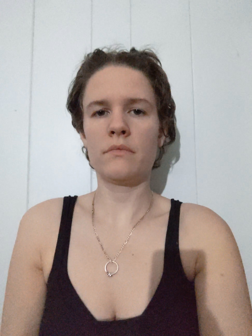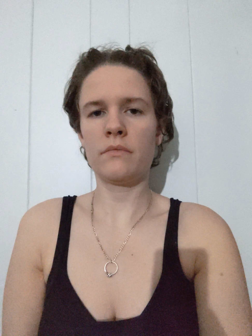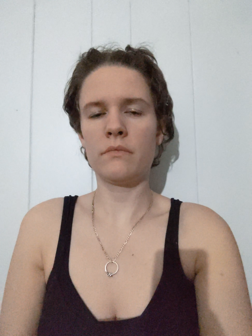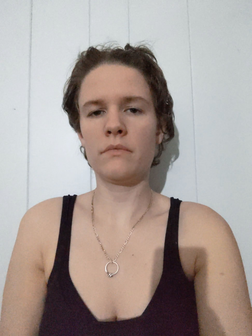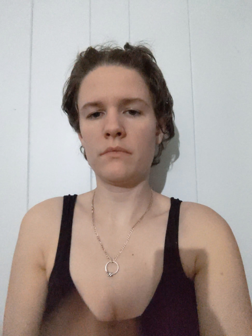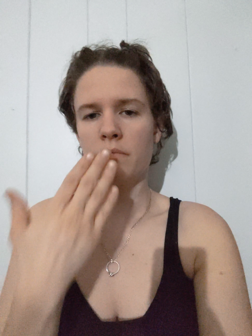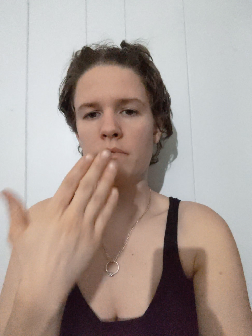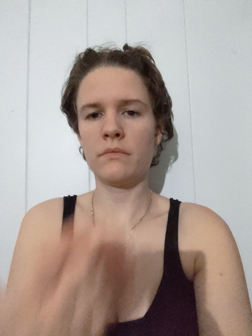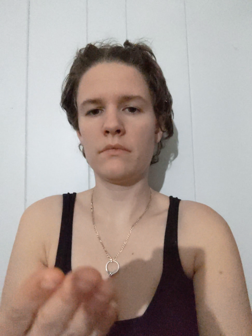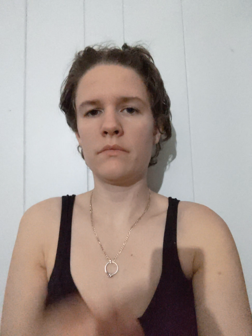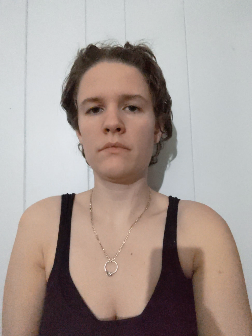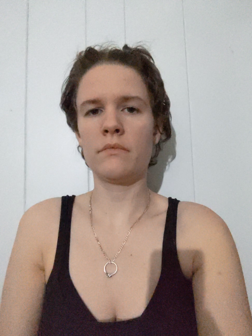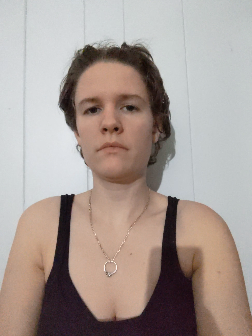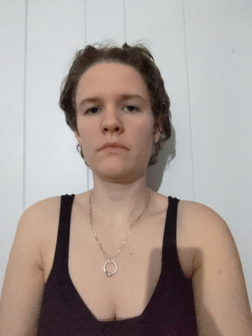thank you